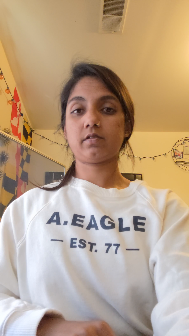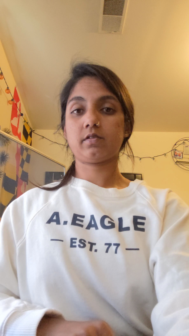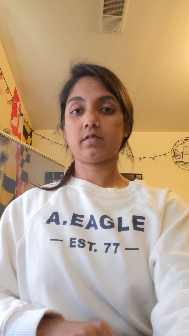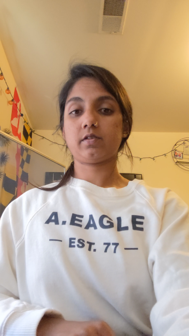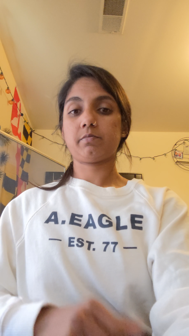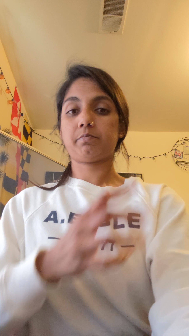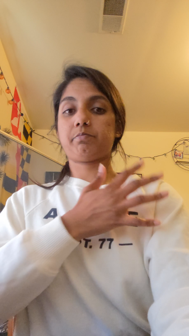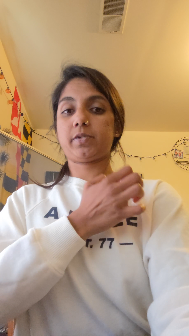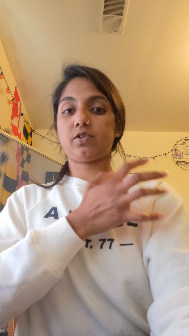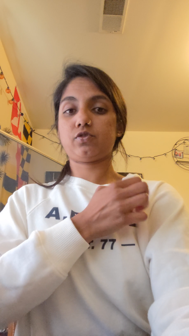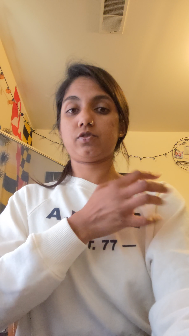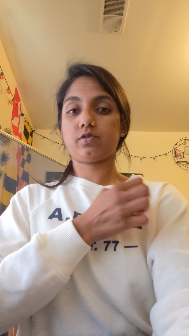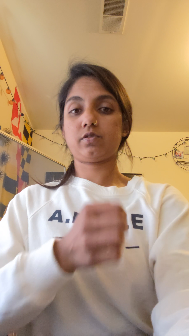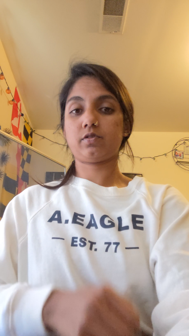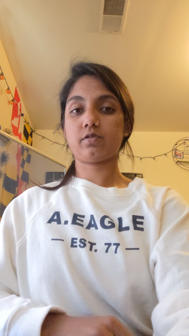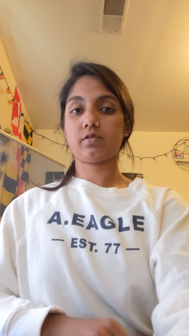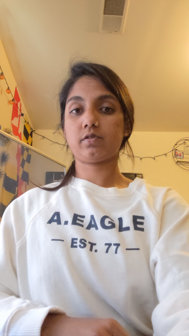bear